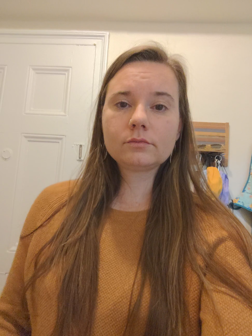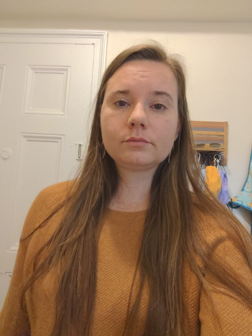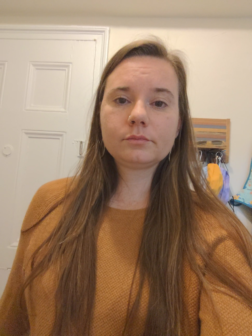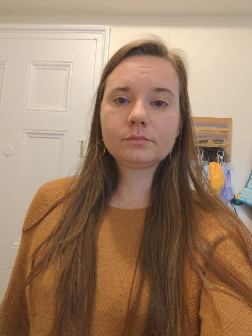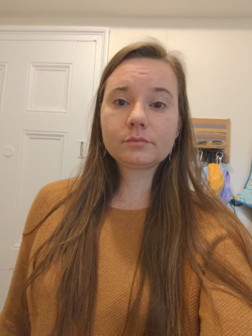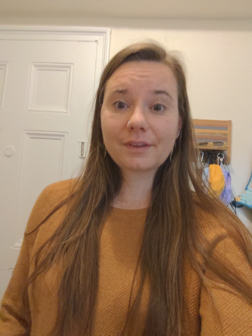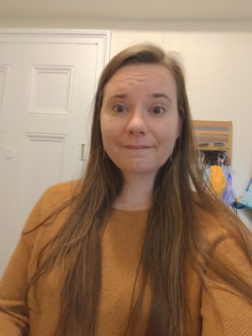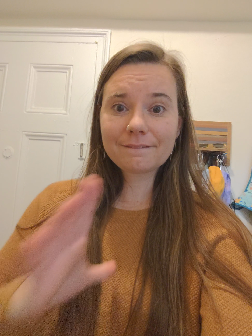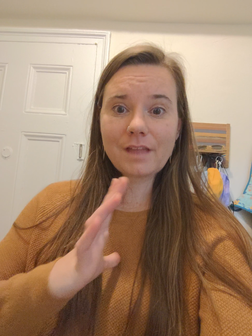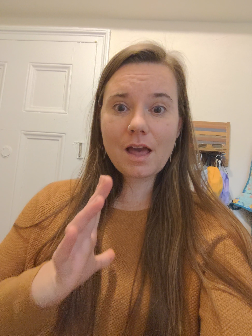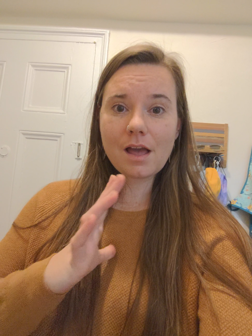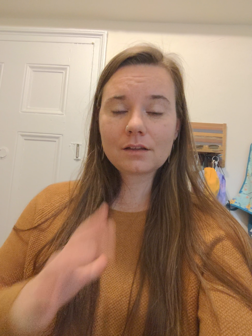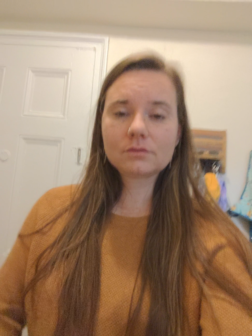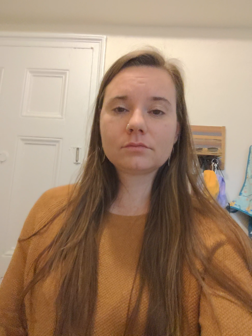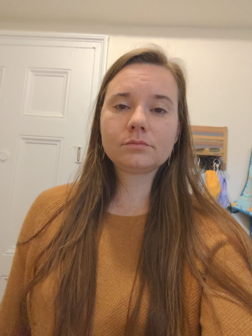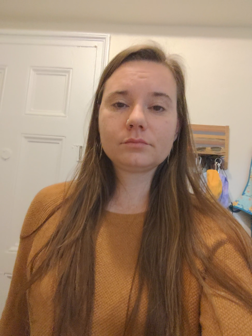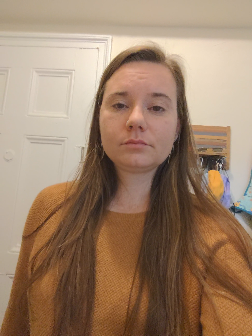fine